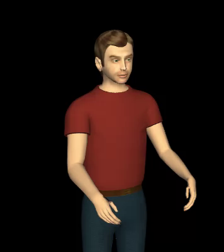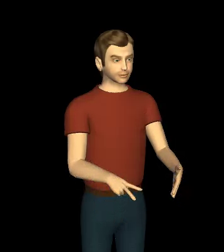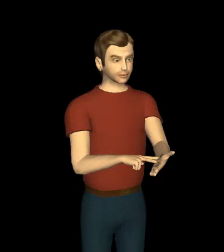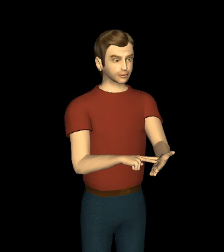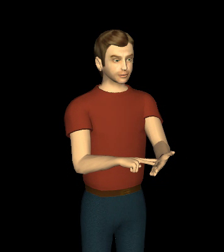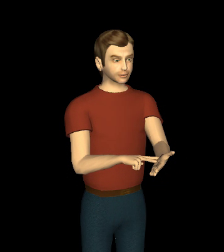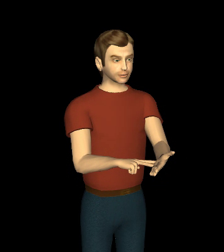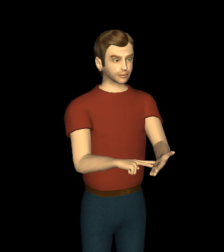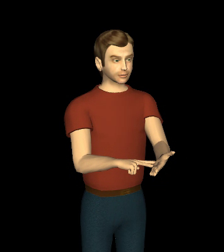يقرأ